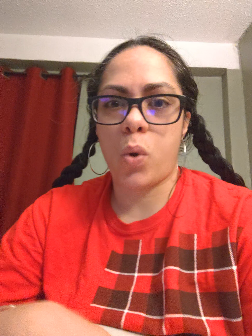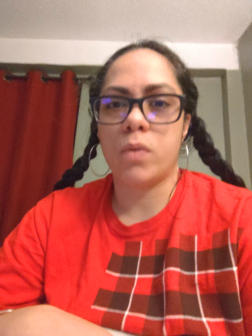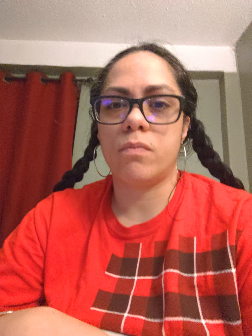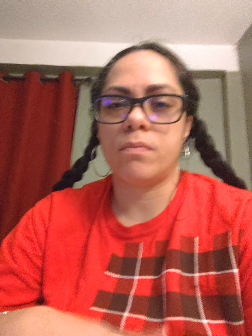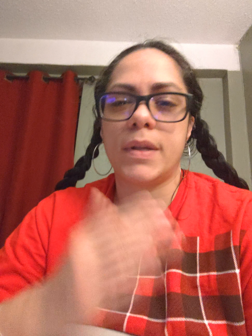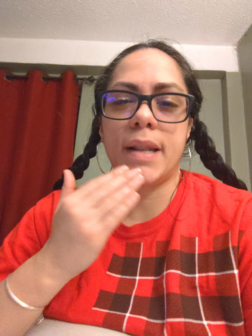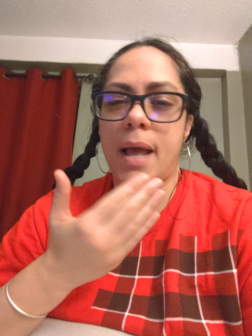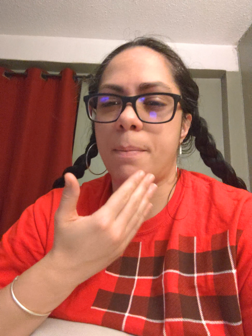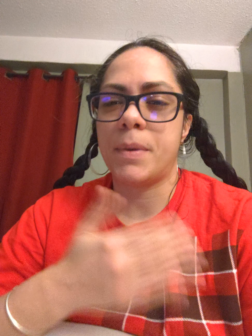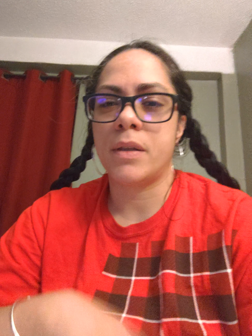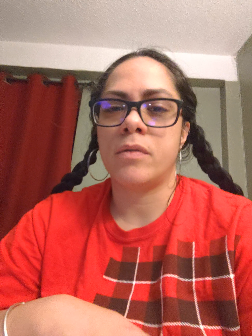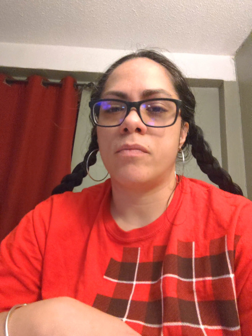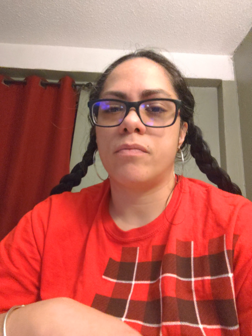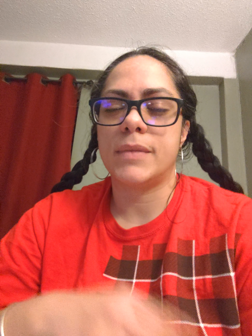napkin